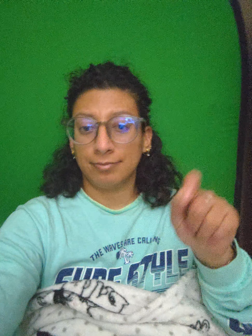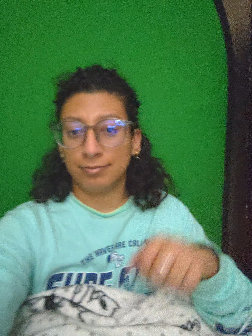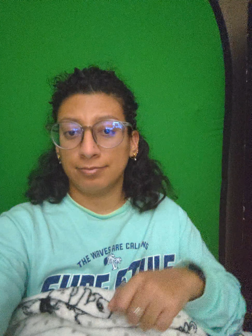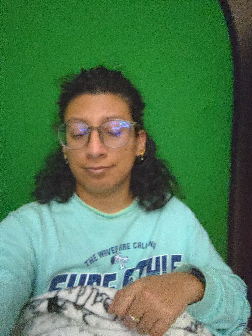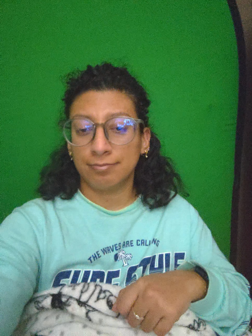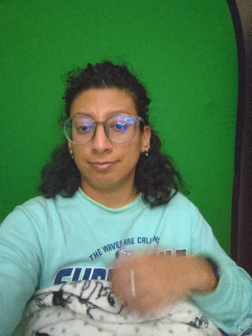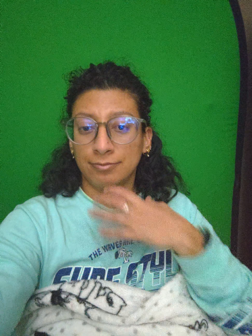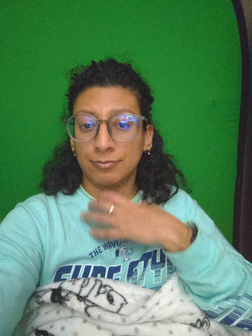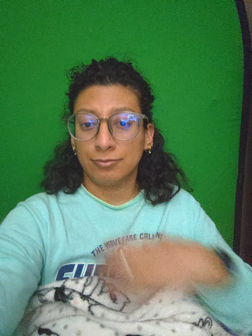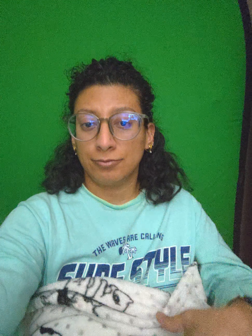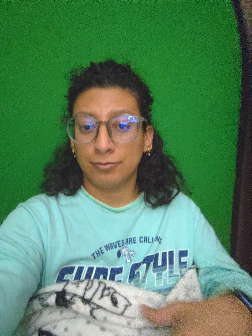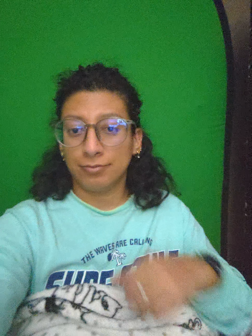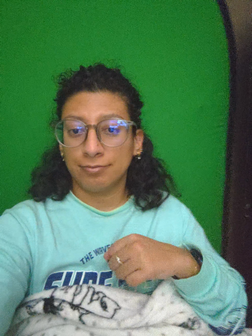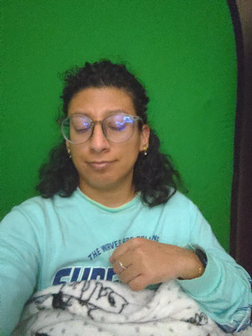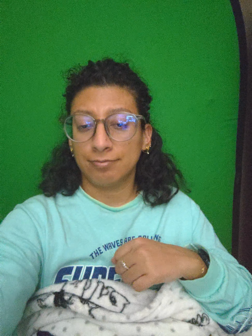hungry